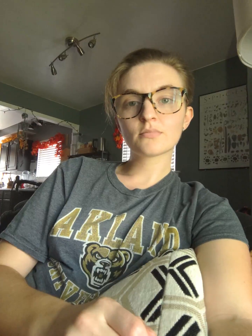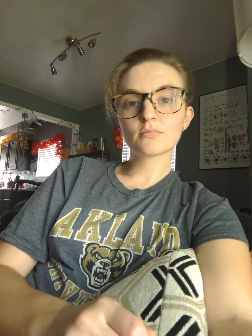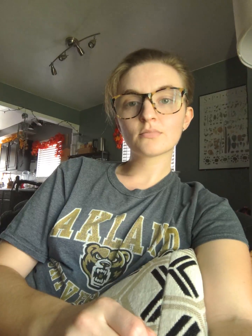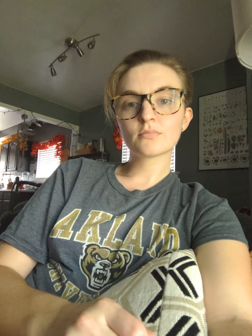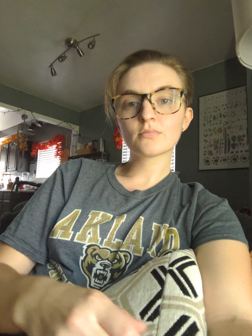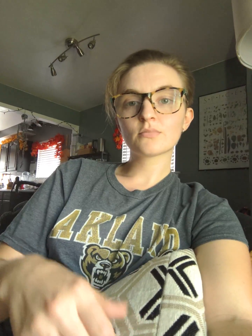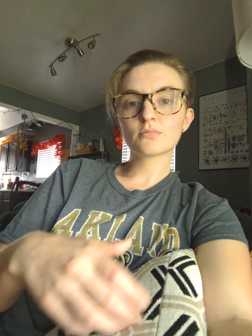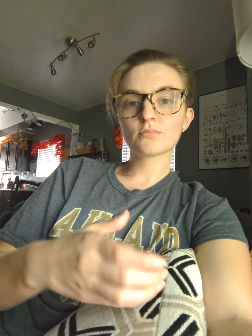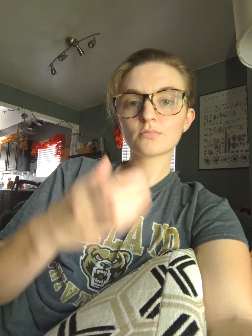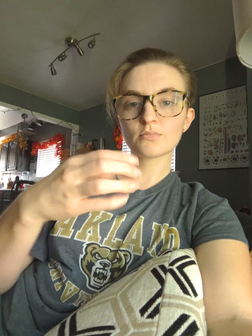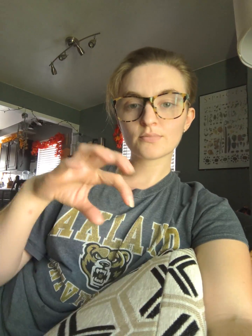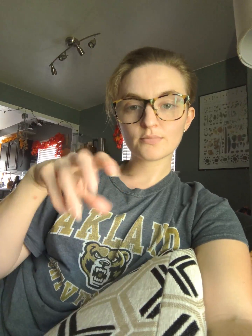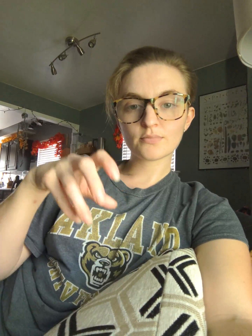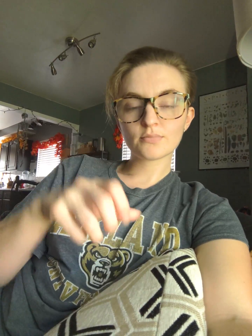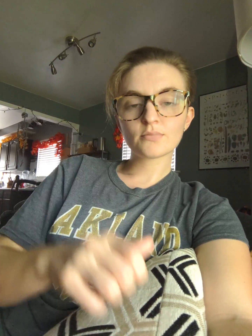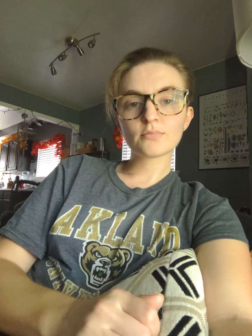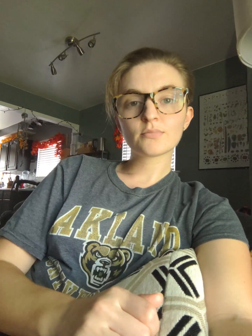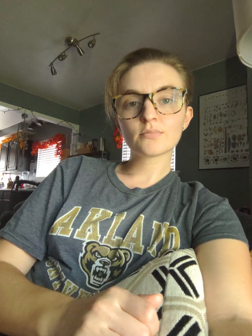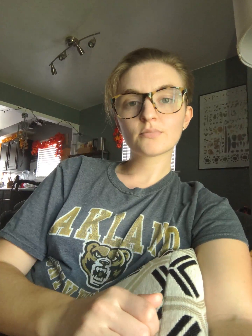jar